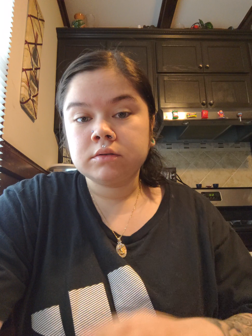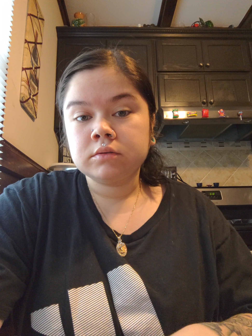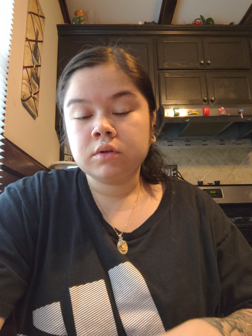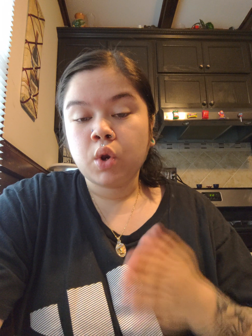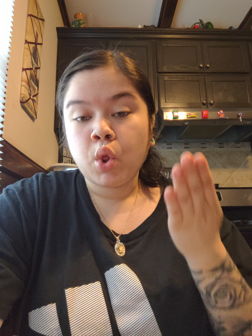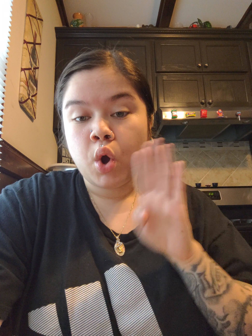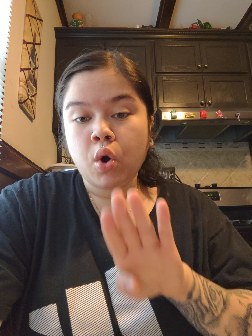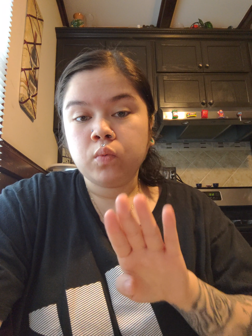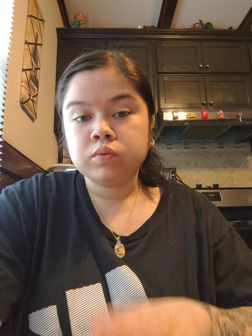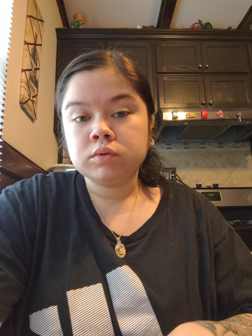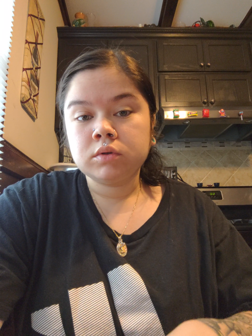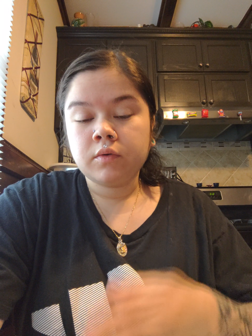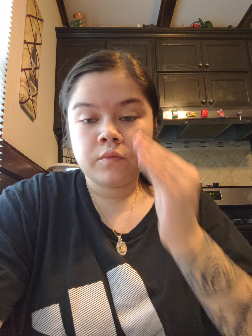close